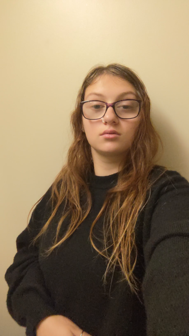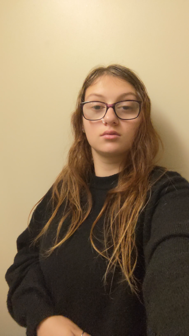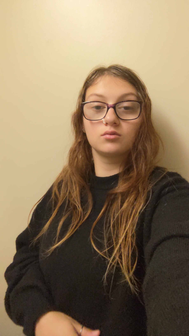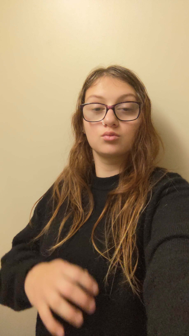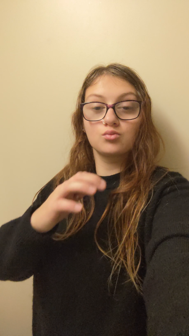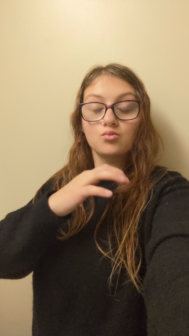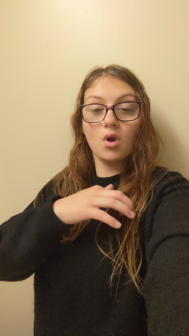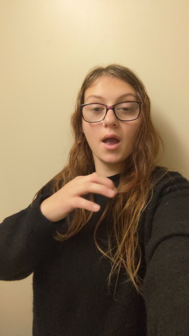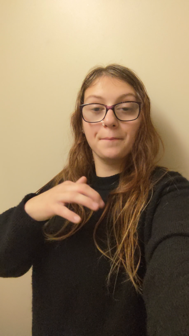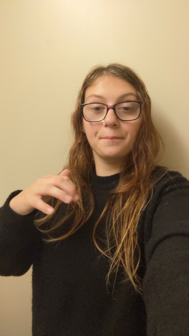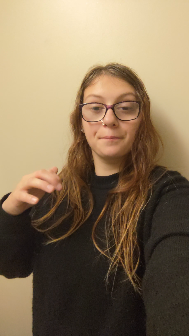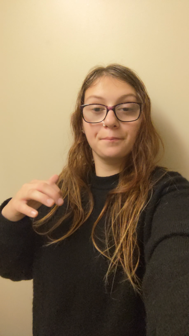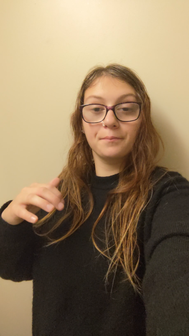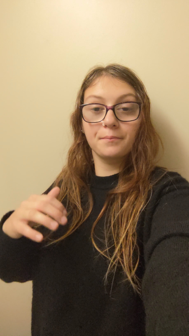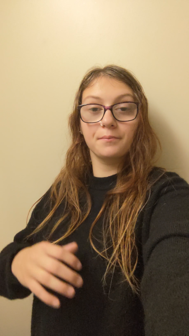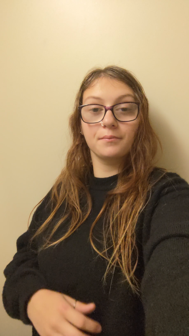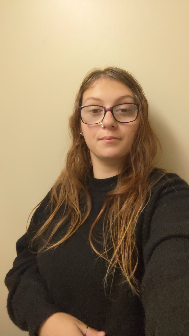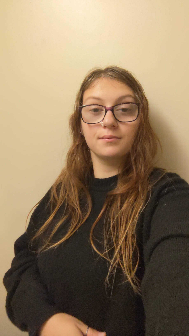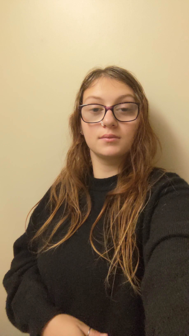grapes